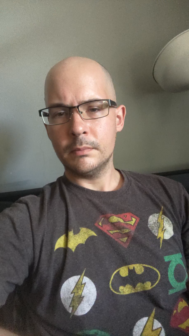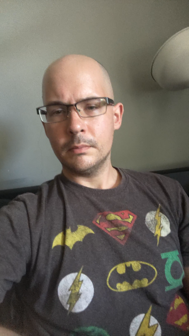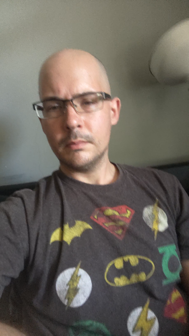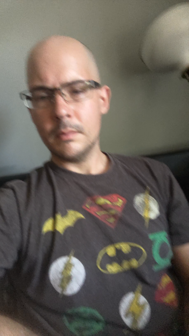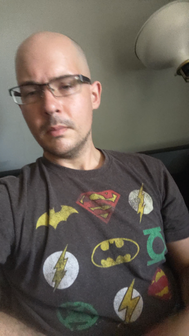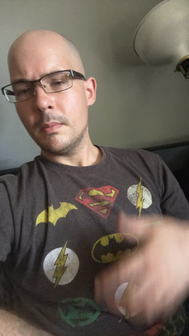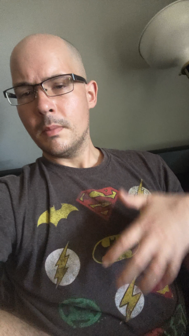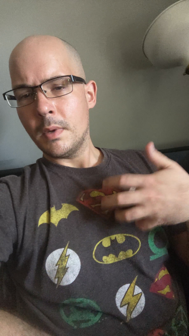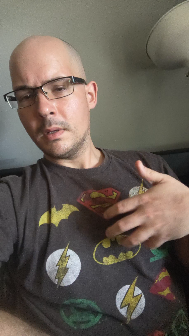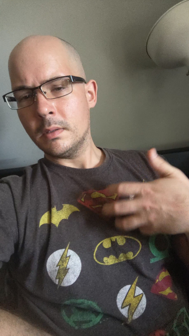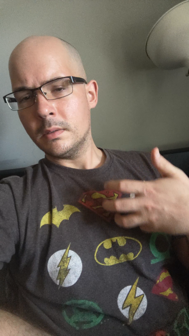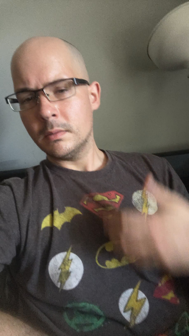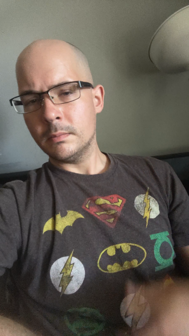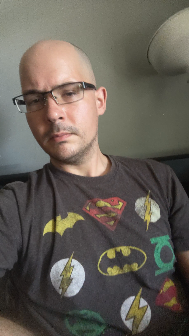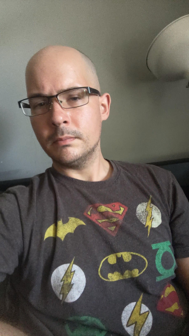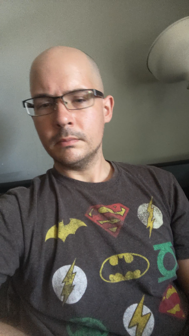monkey